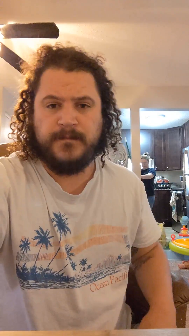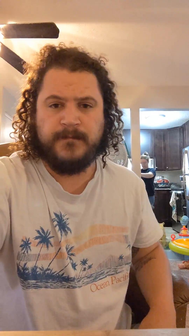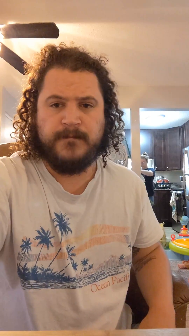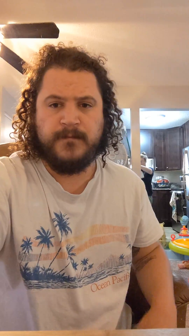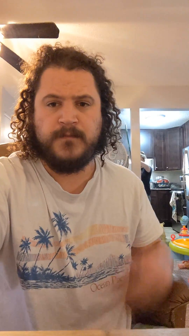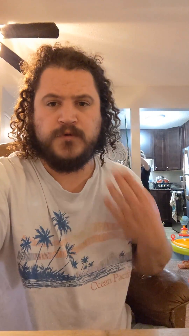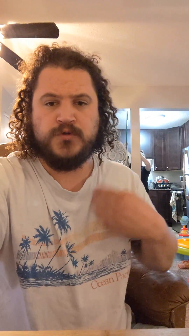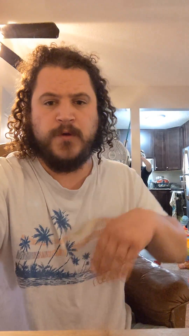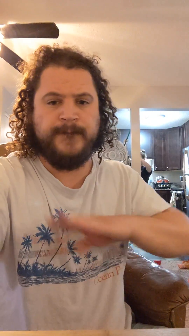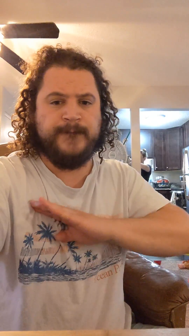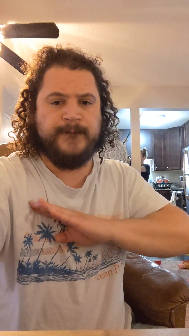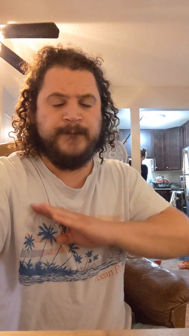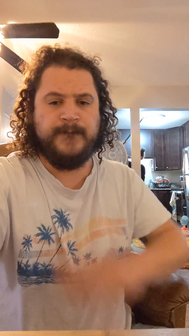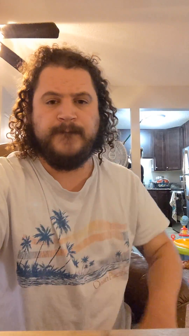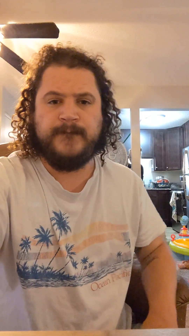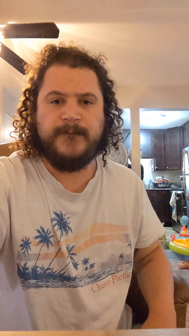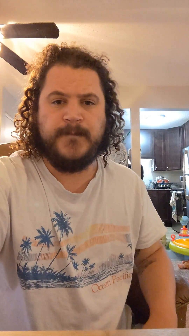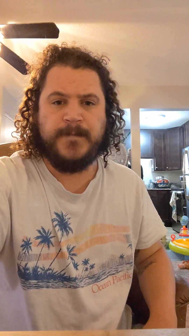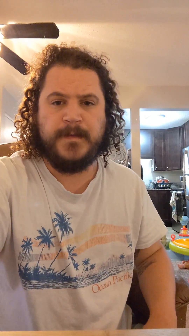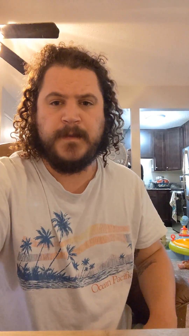scarf